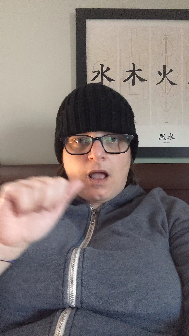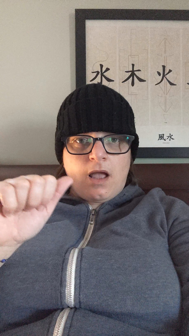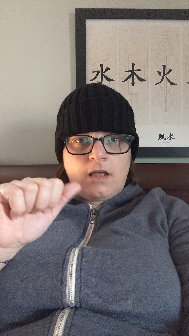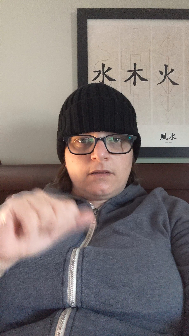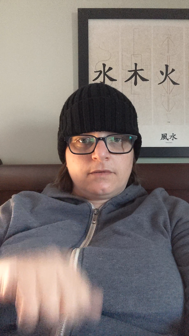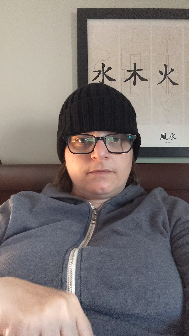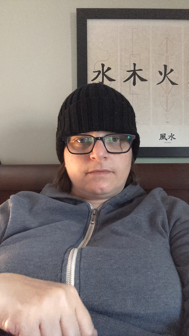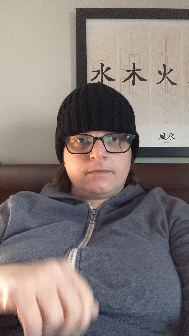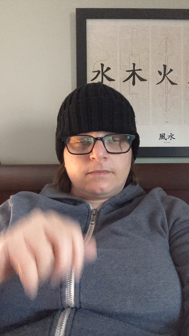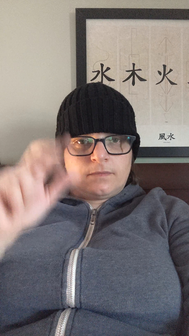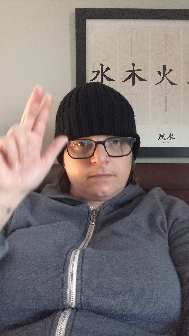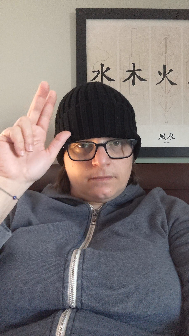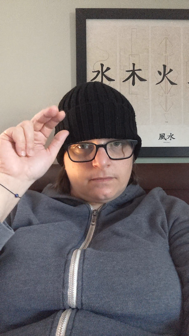pony